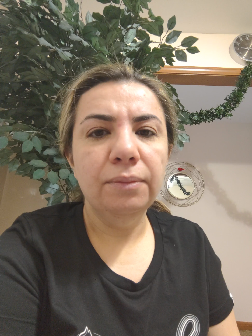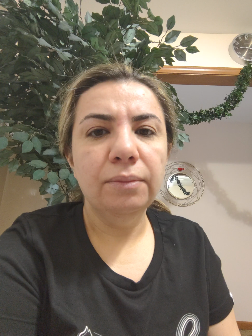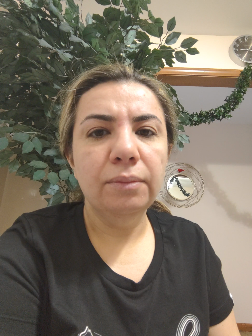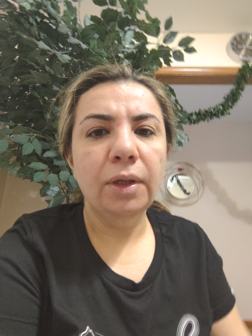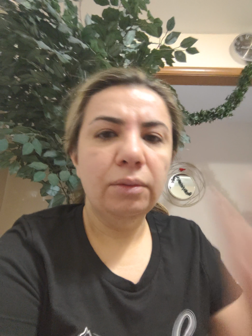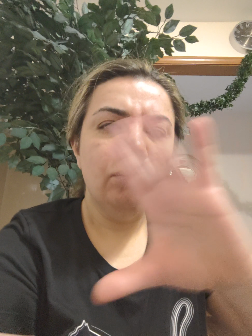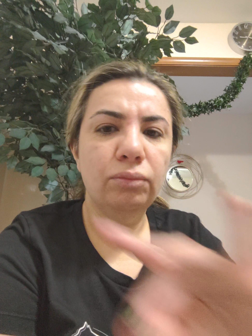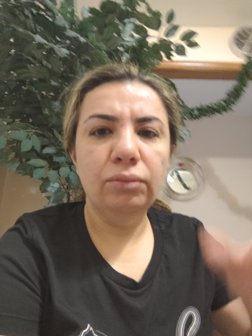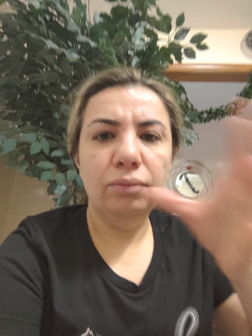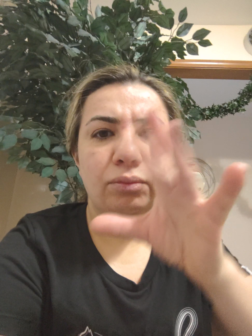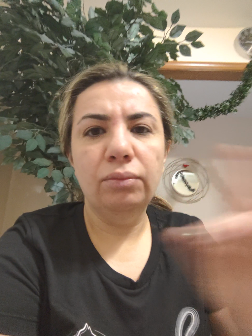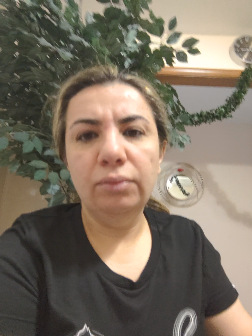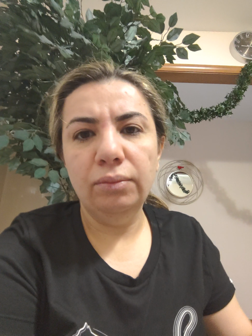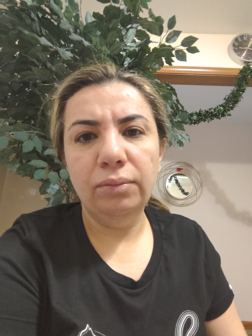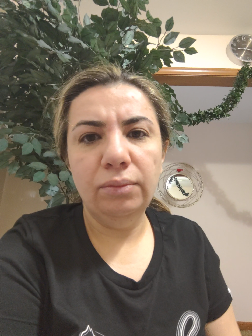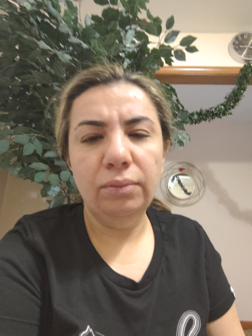story